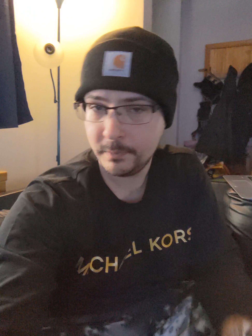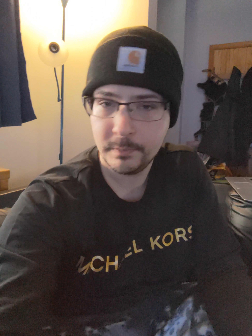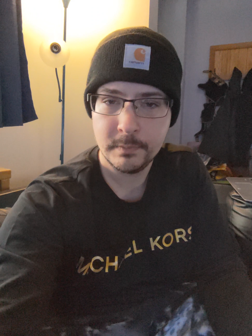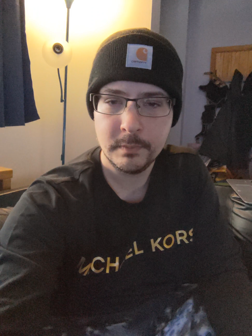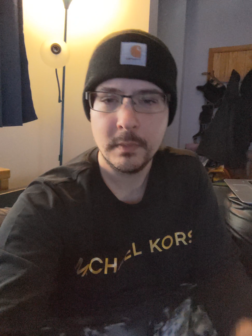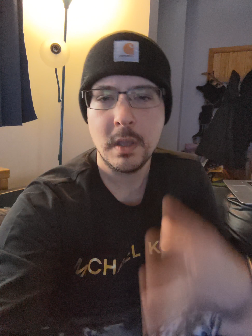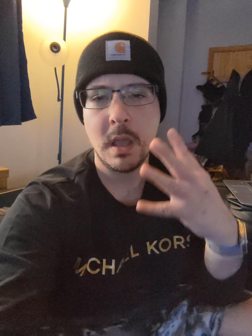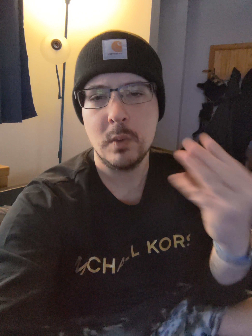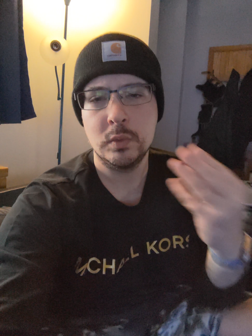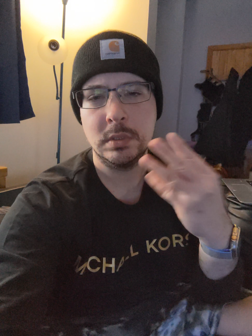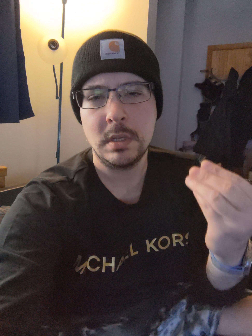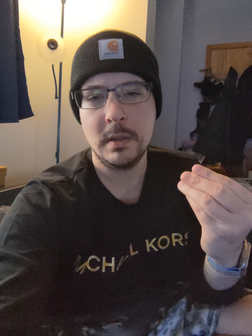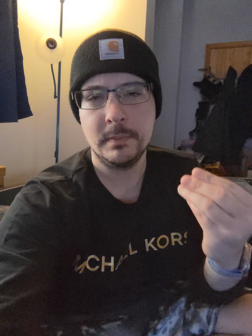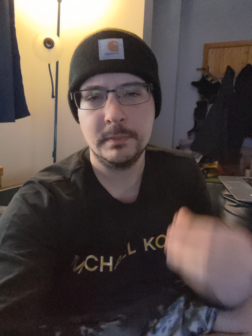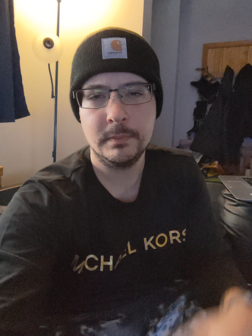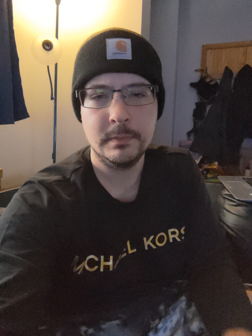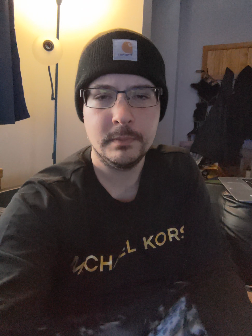outside